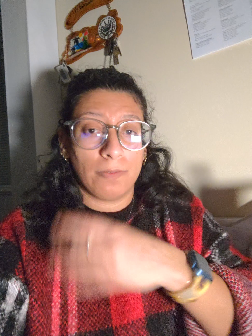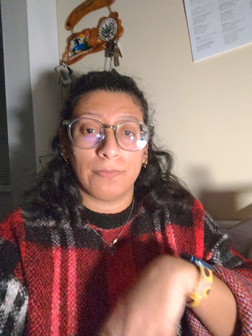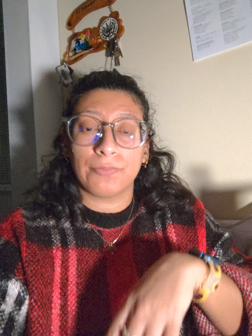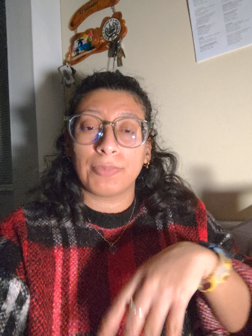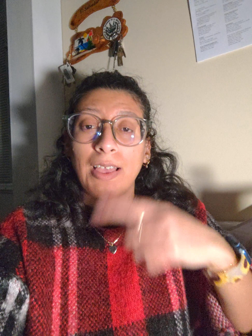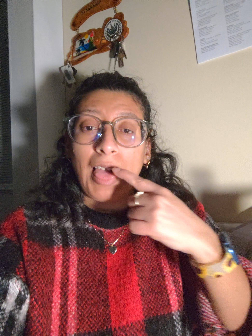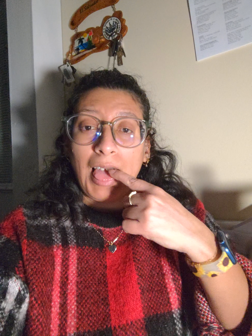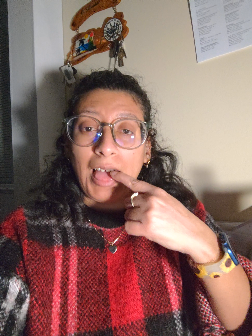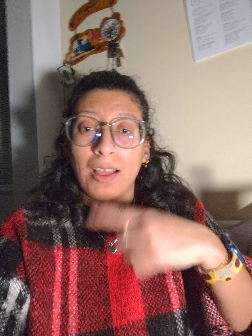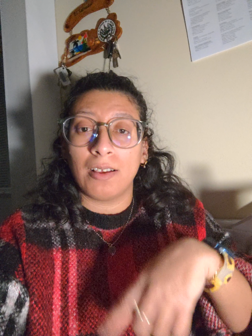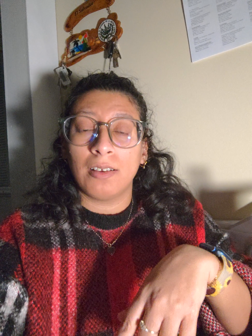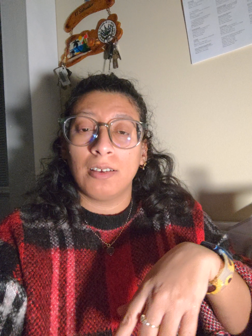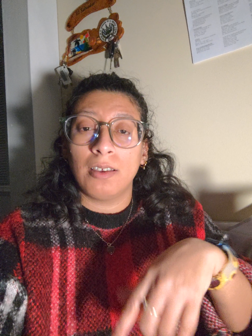tongue